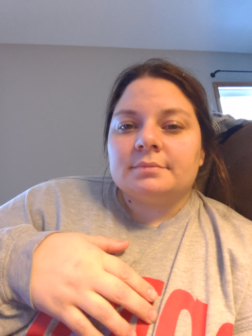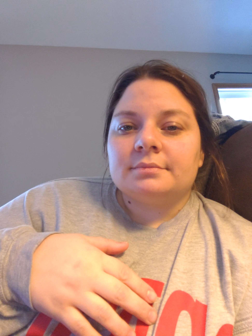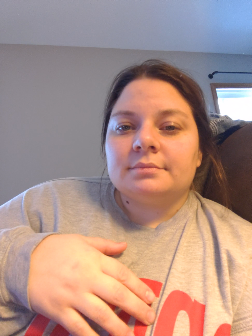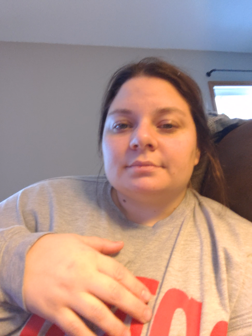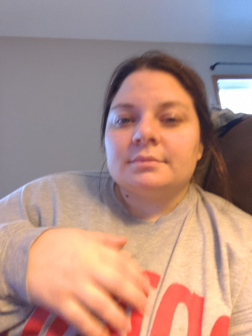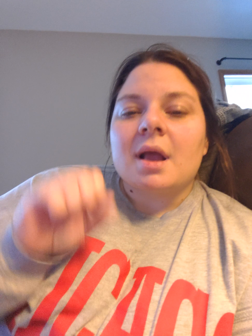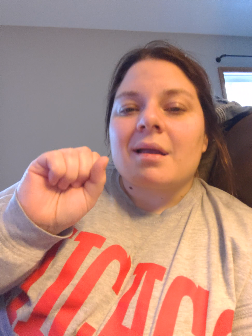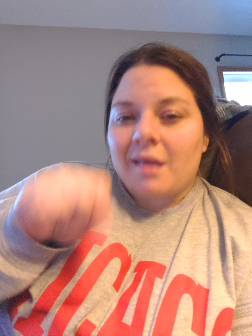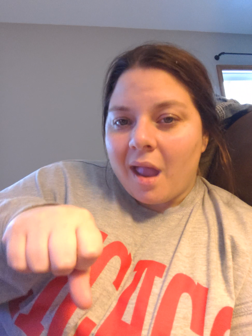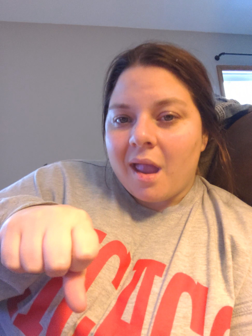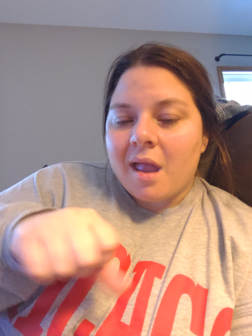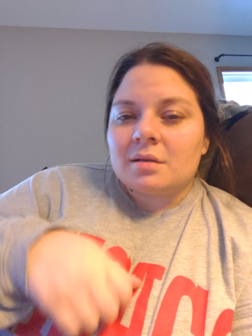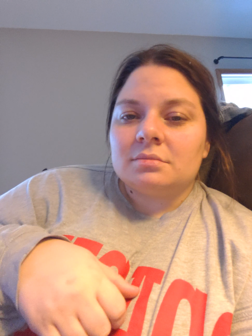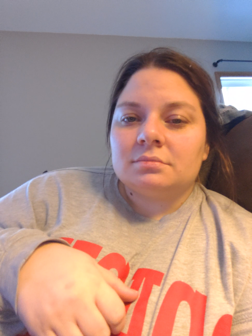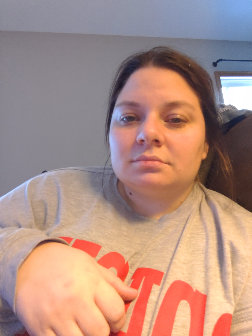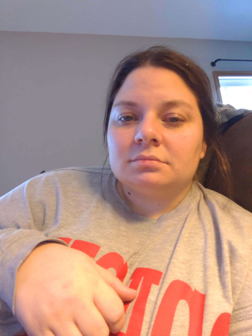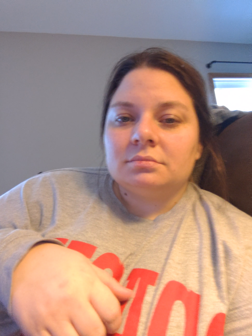can